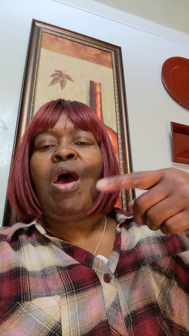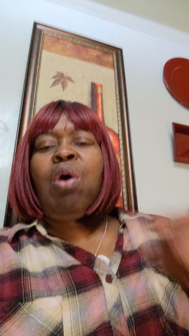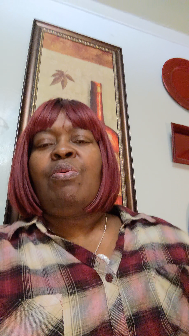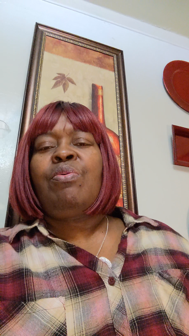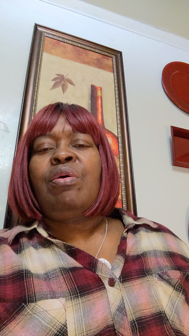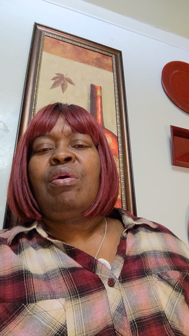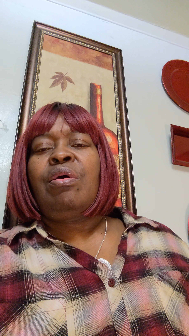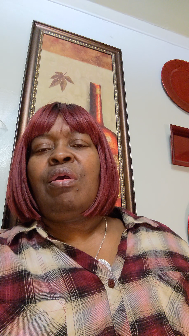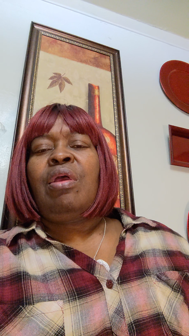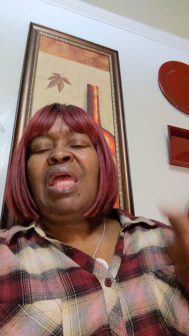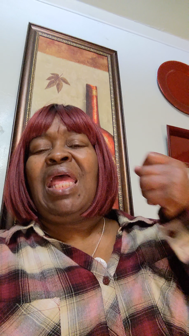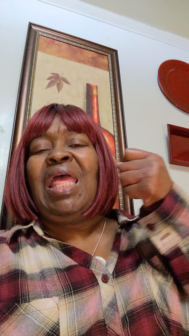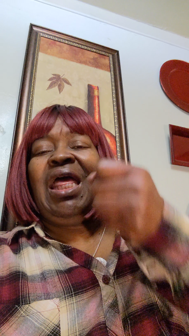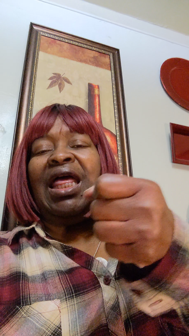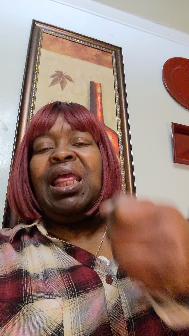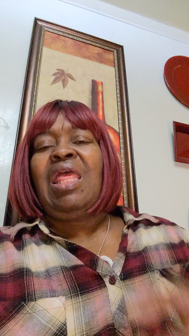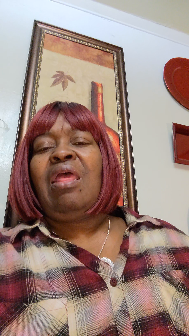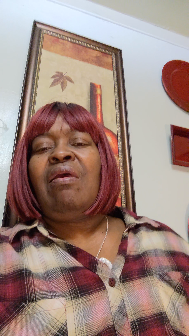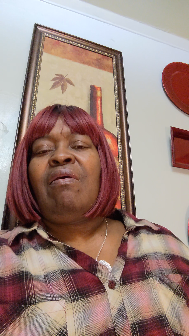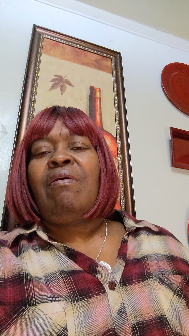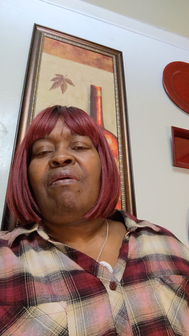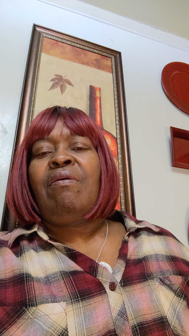hit